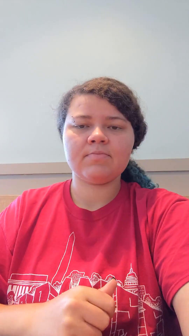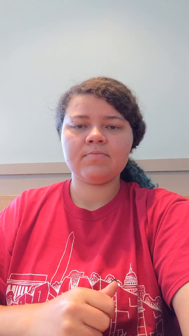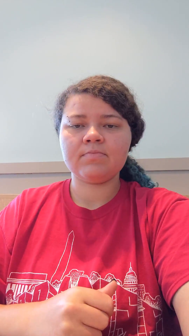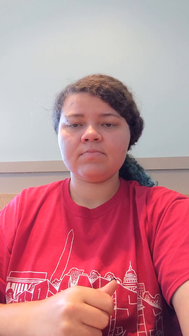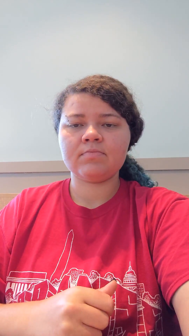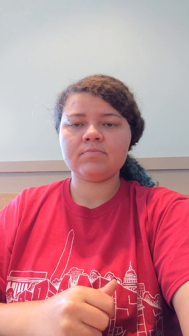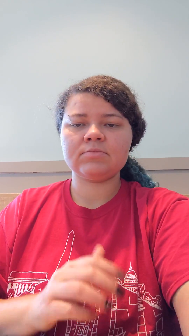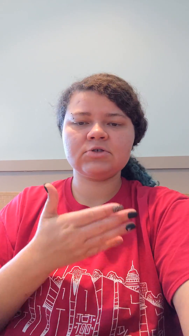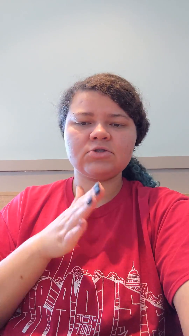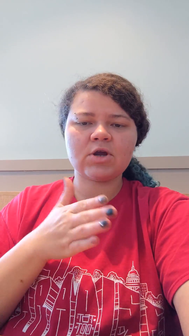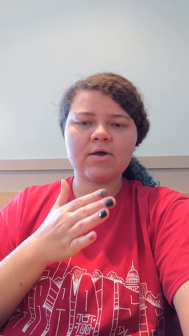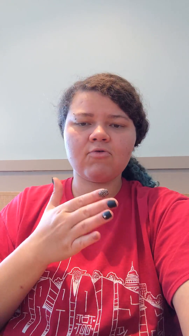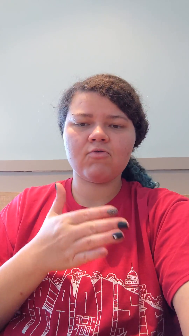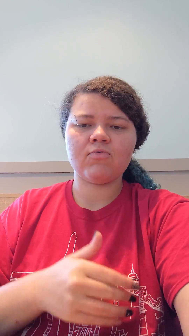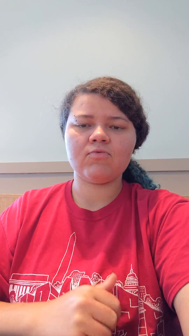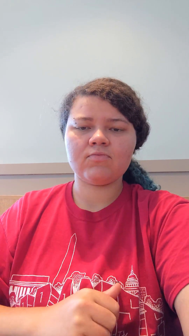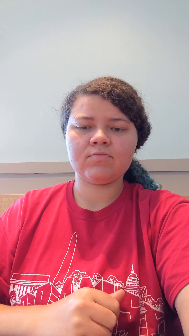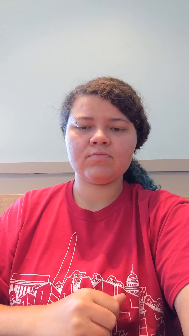share